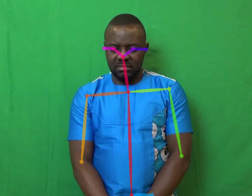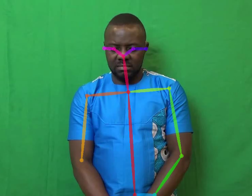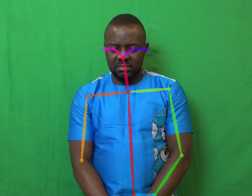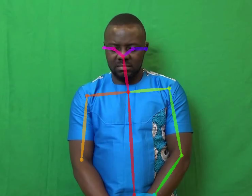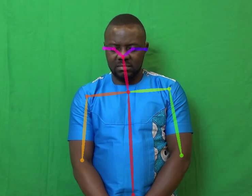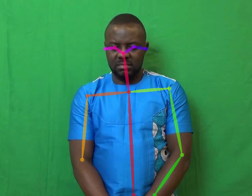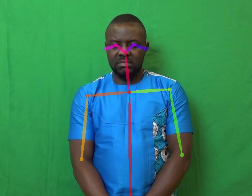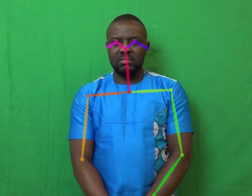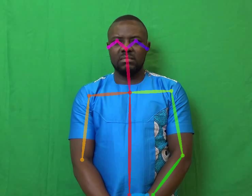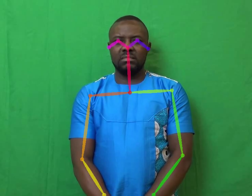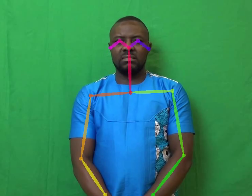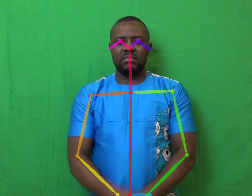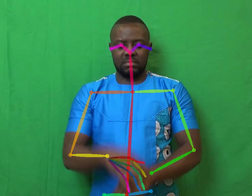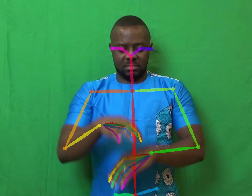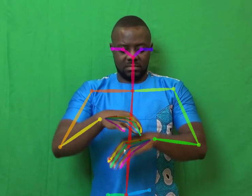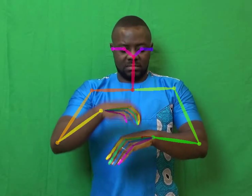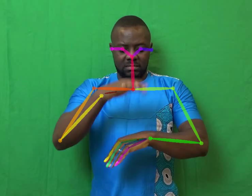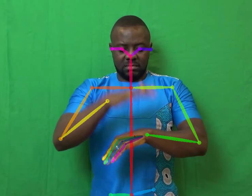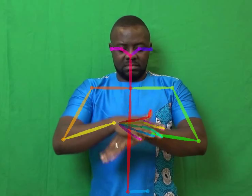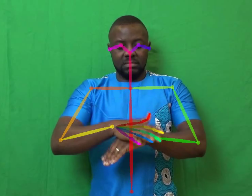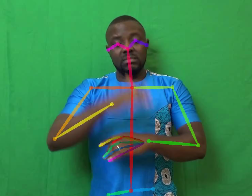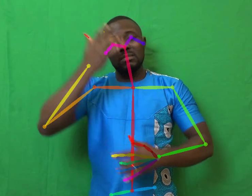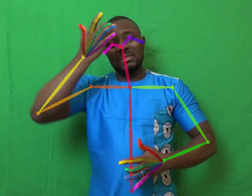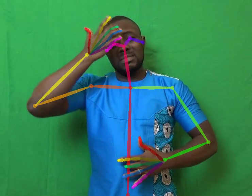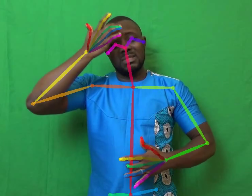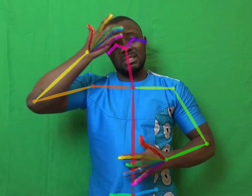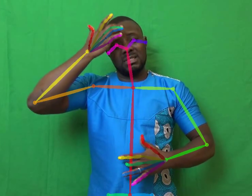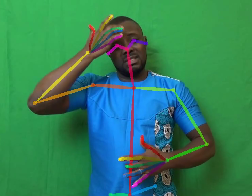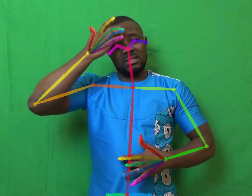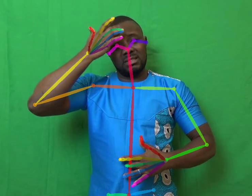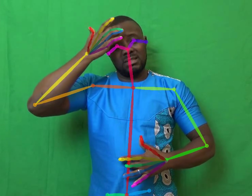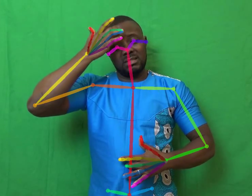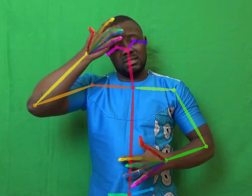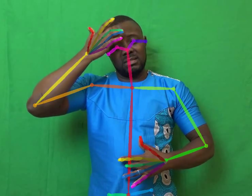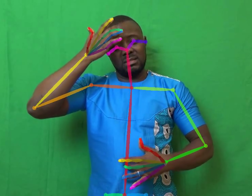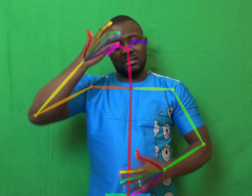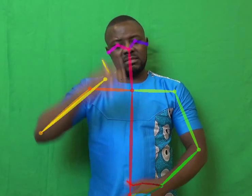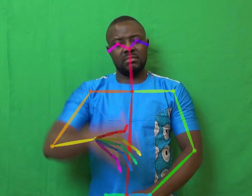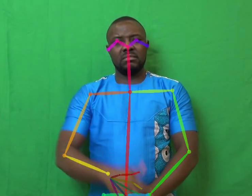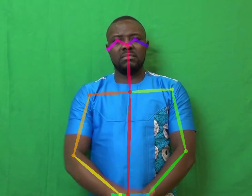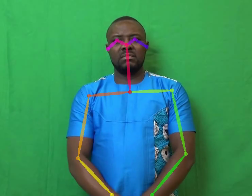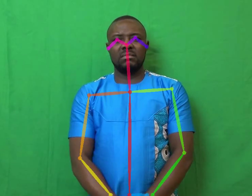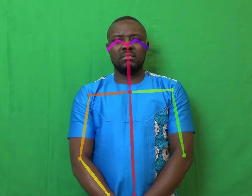malaria